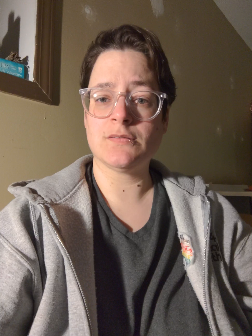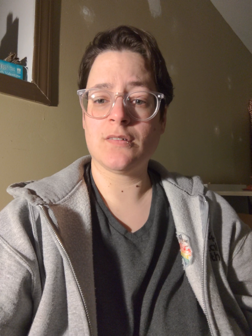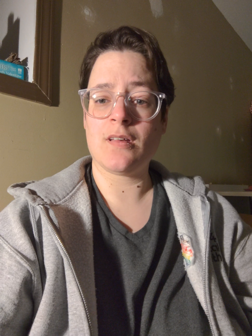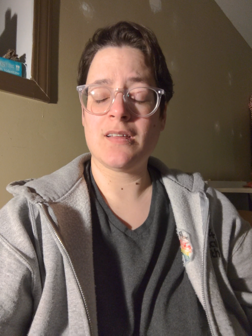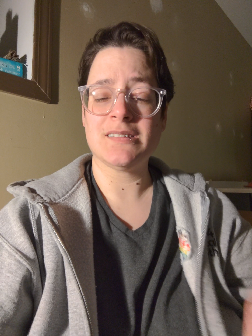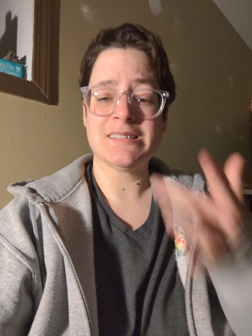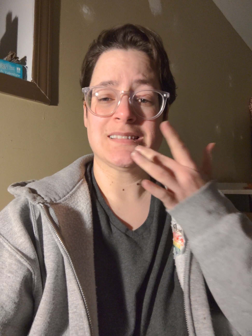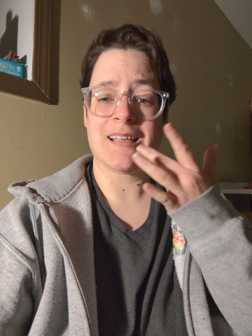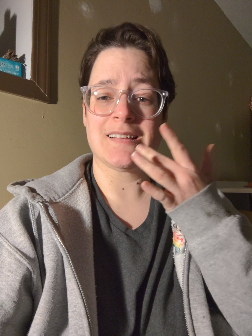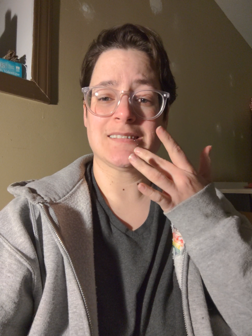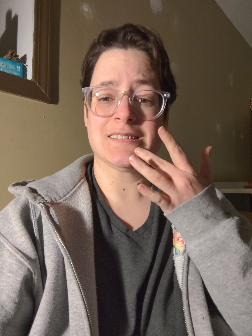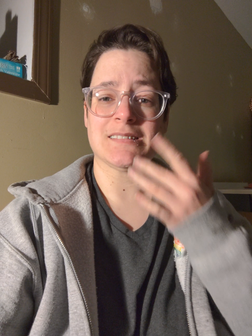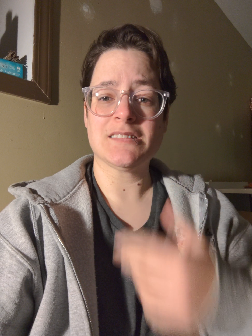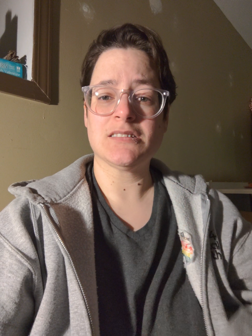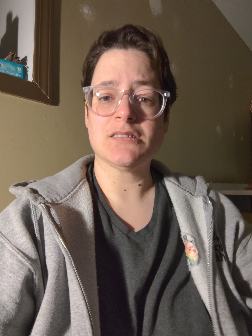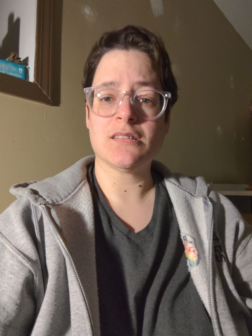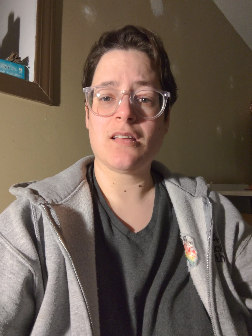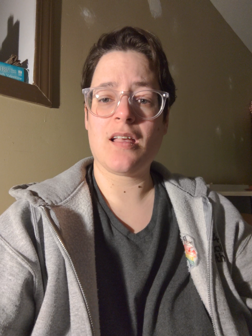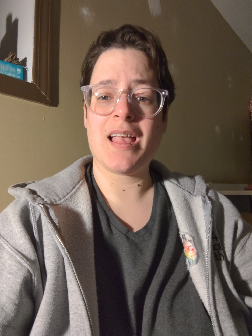taste